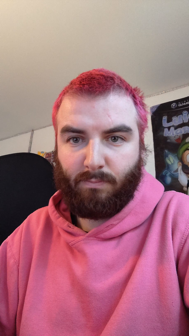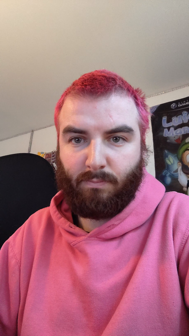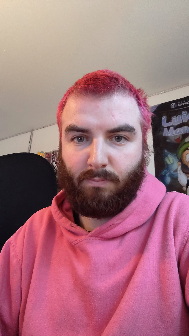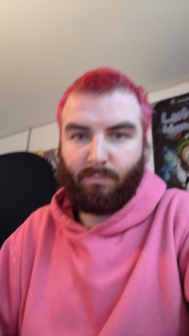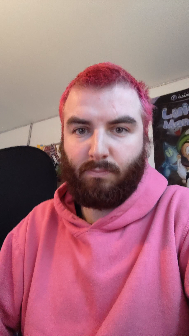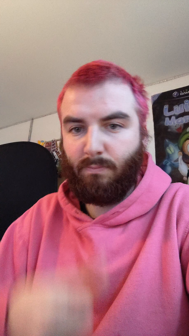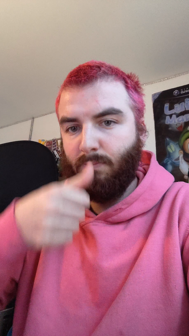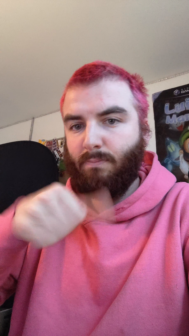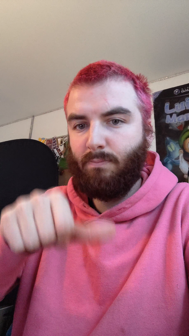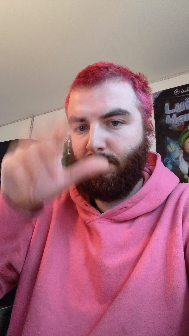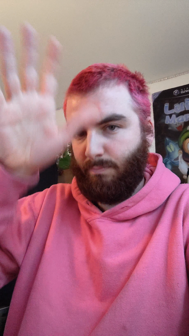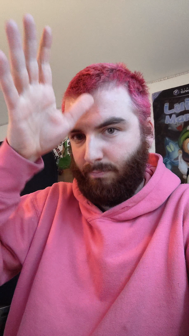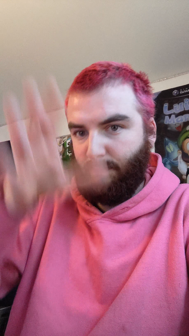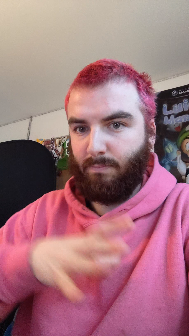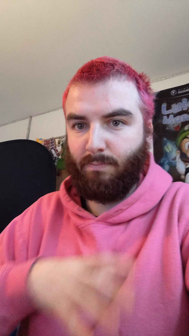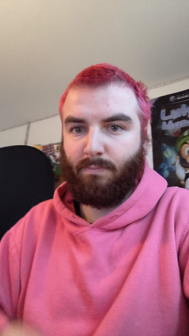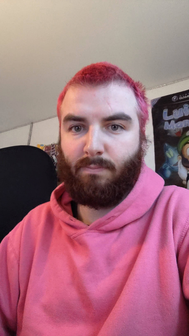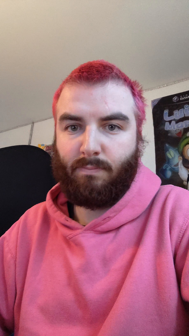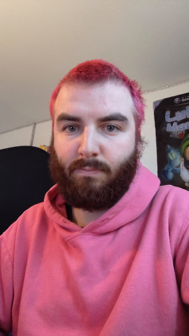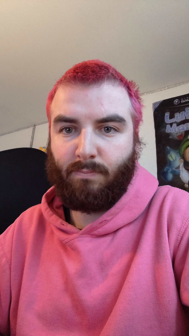mailman